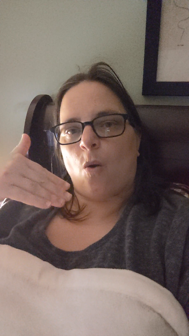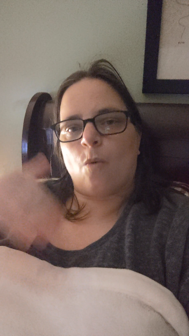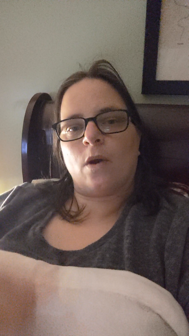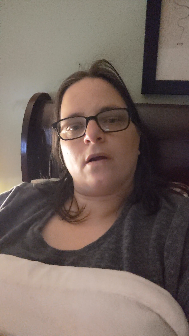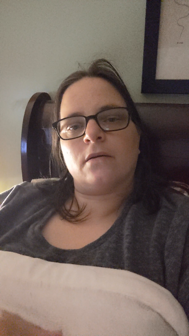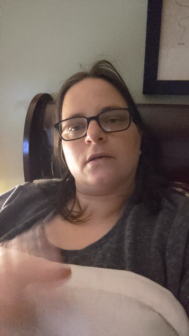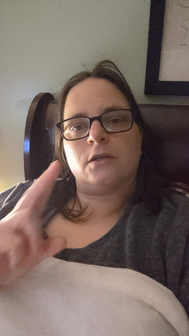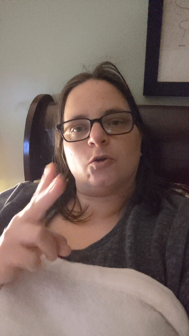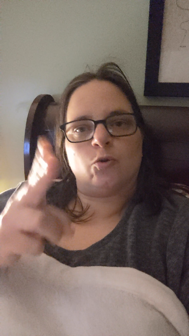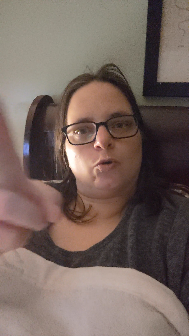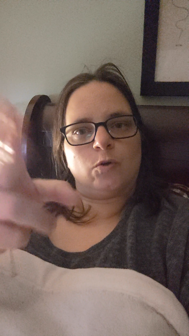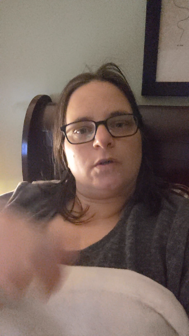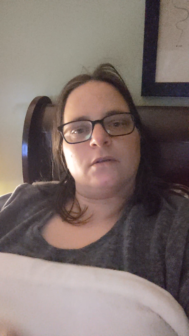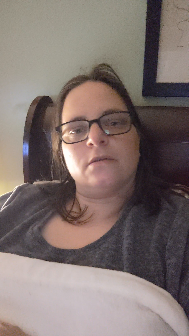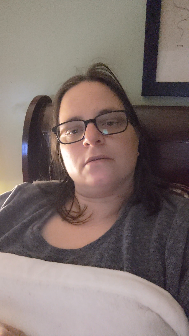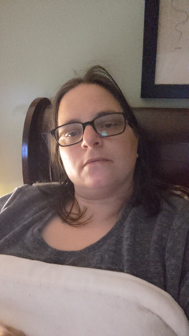hurry